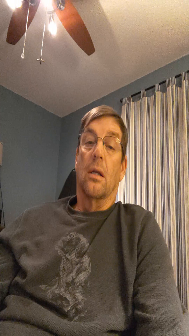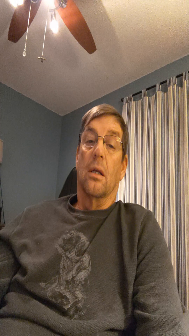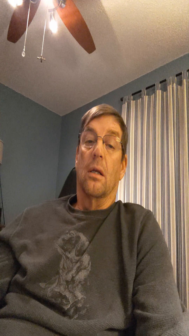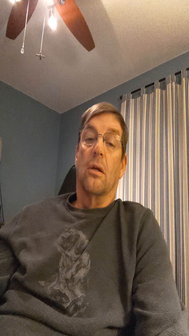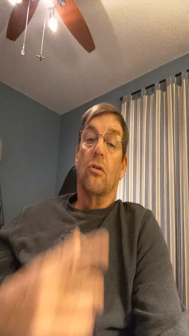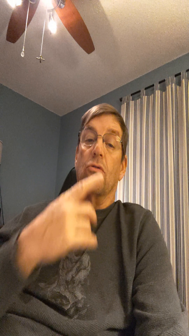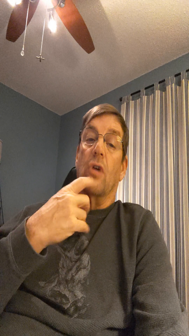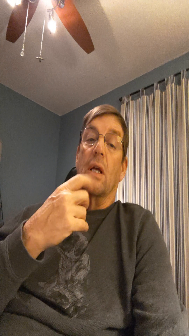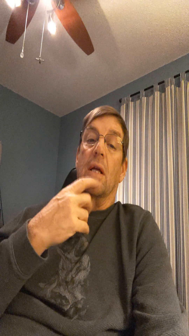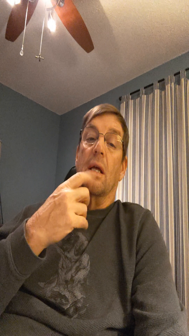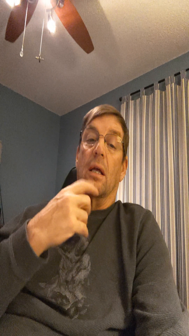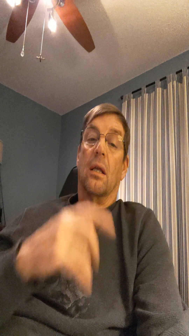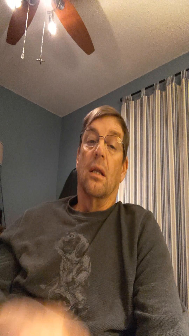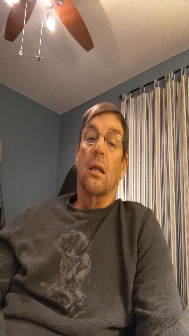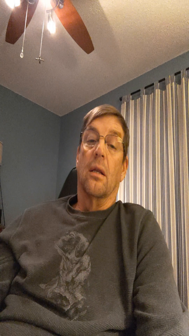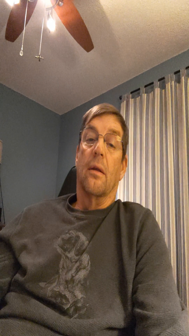red